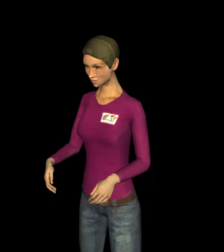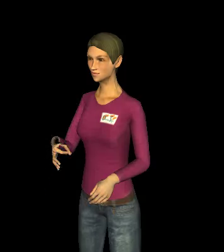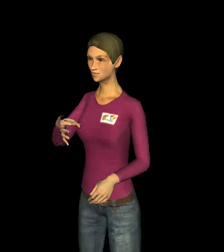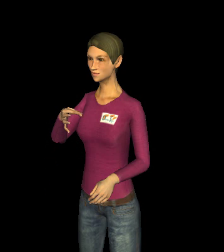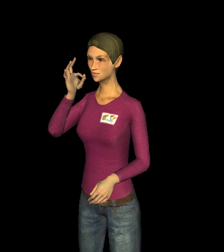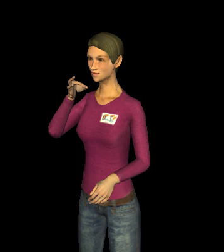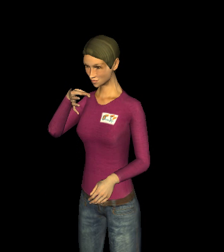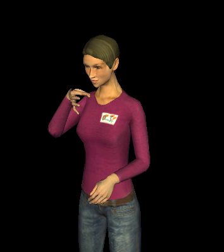فنجان